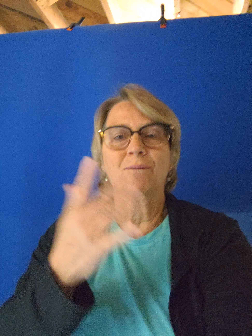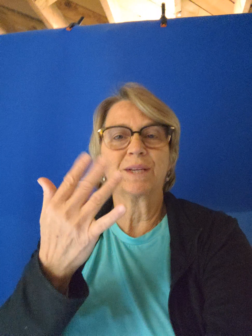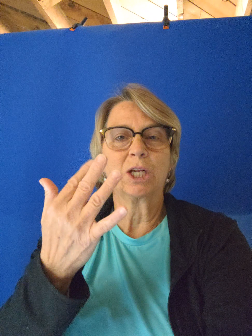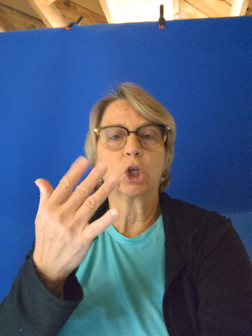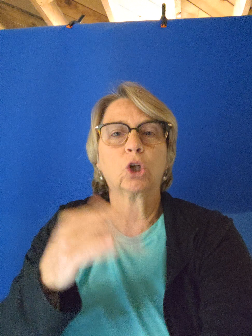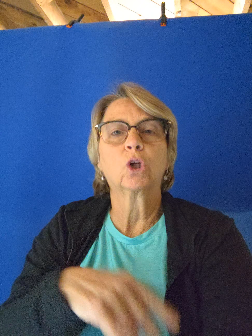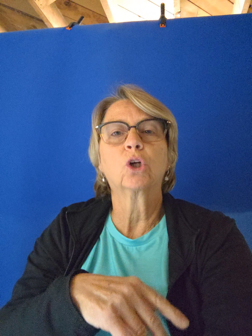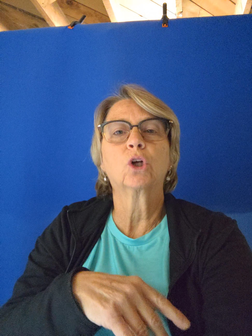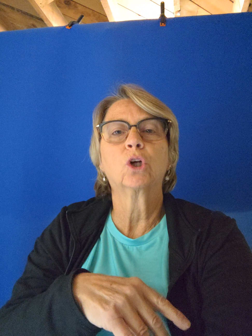finger